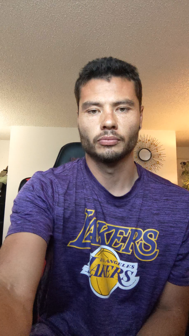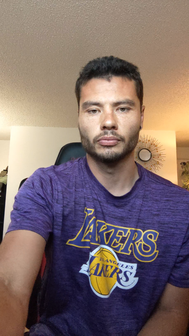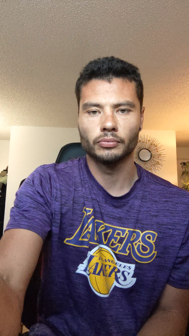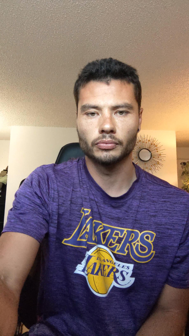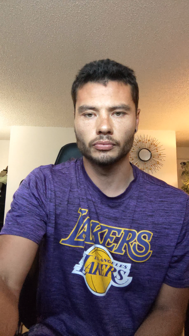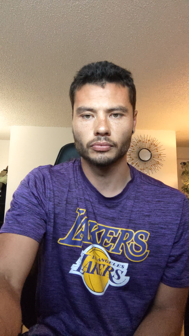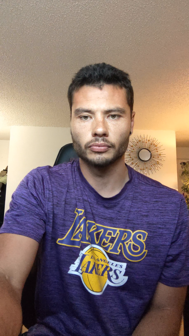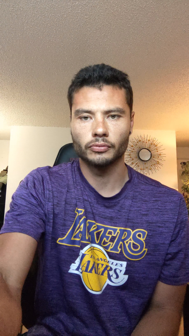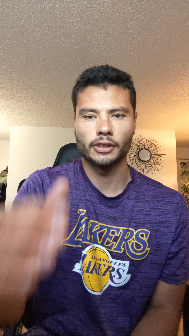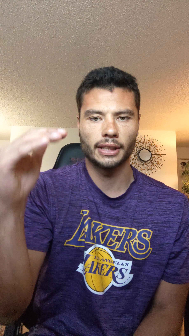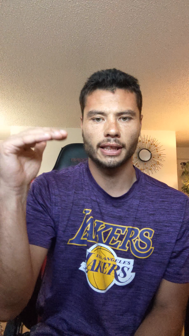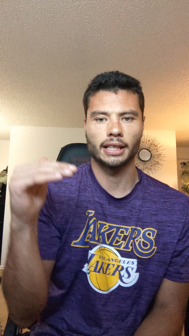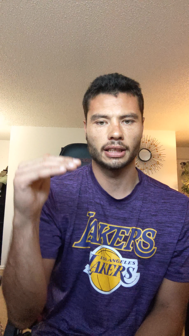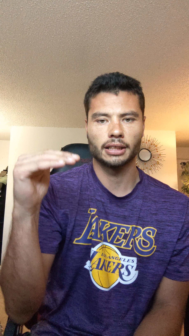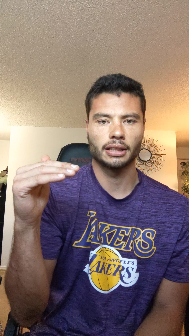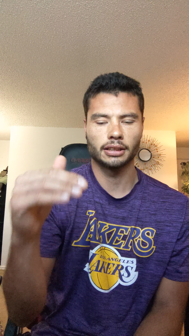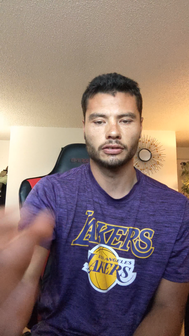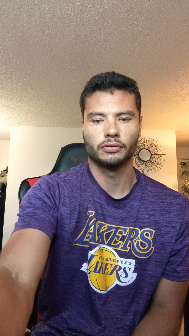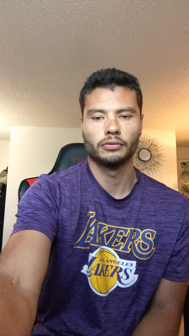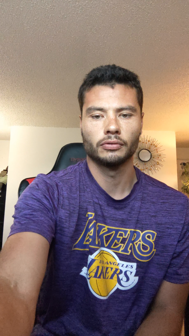little